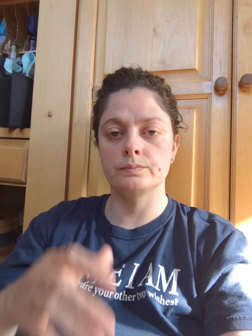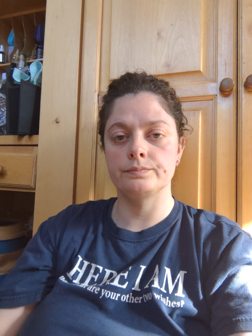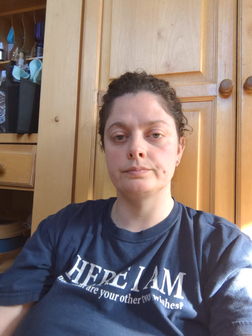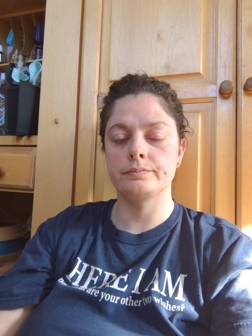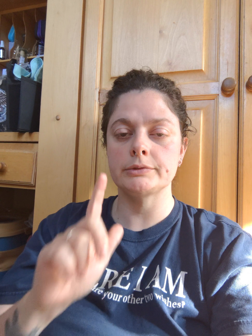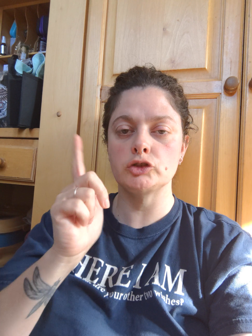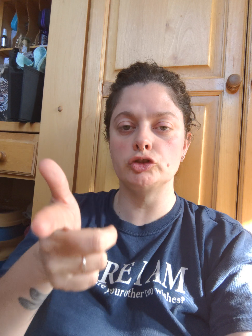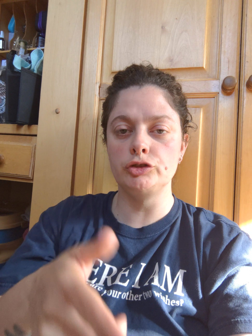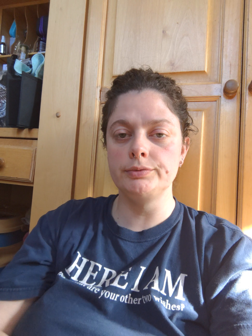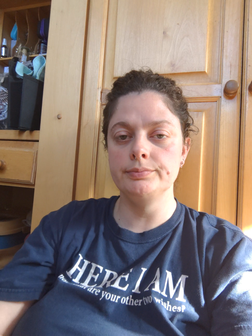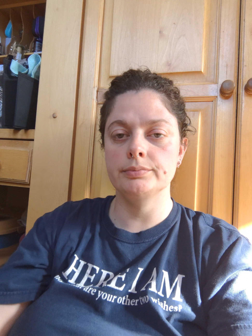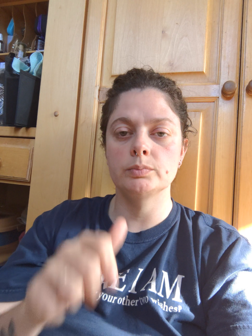later